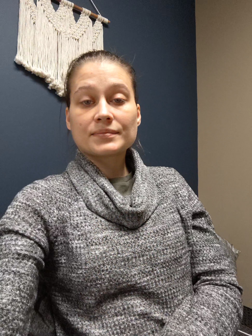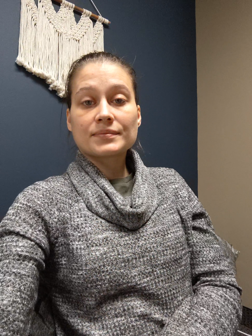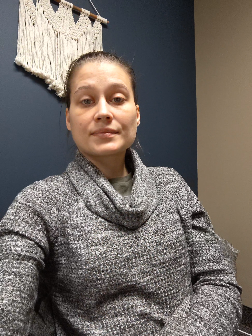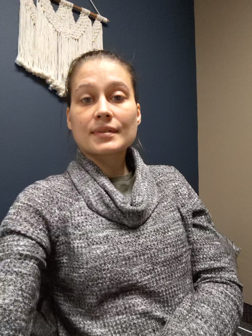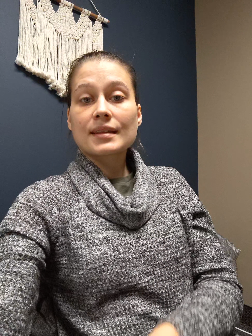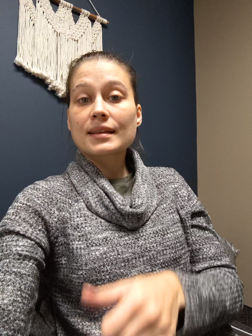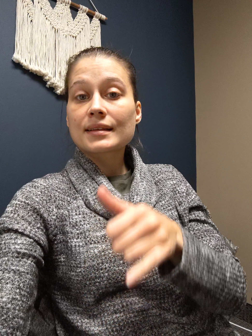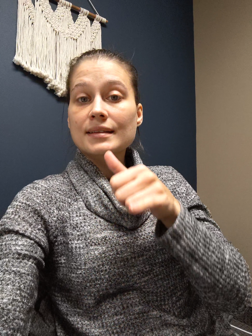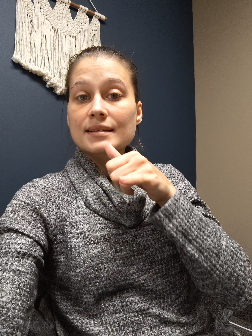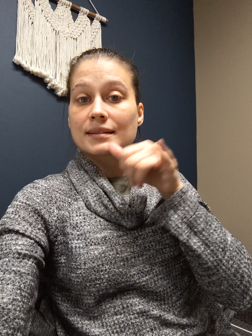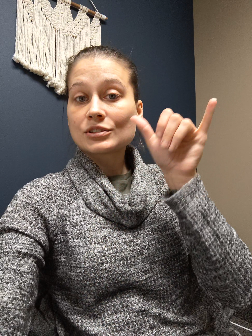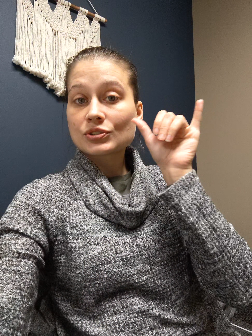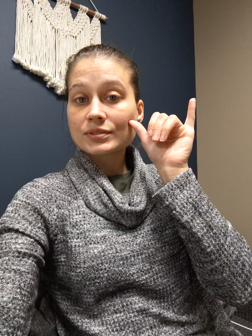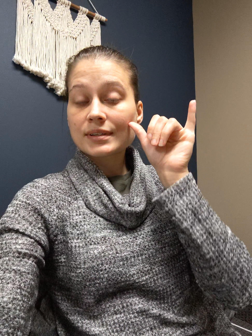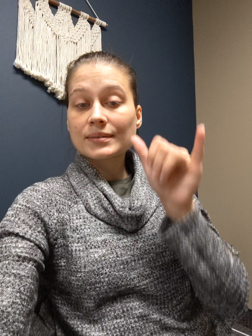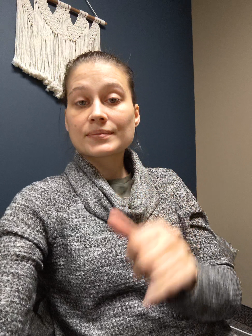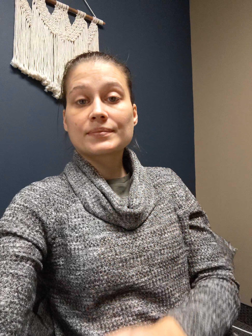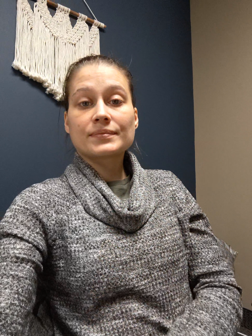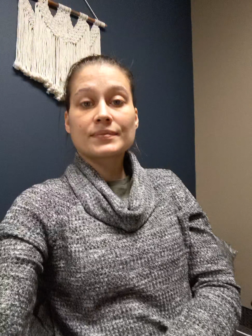yesterday